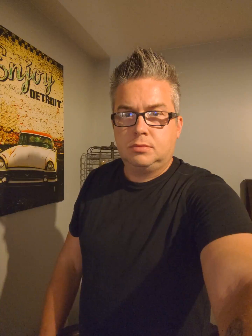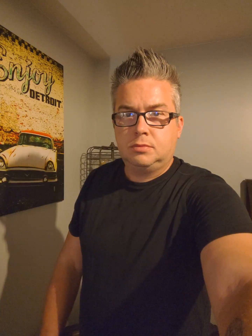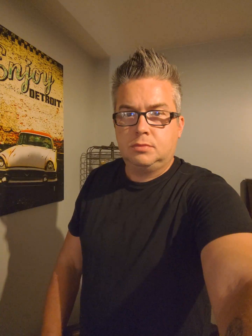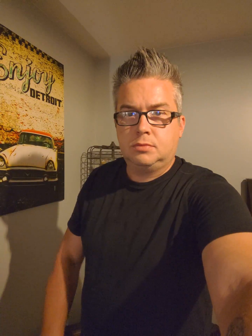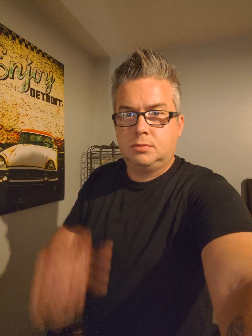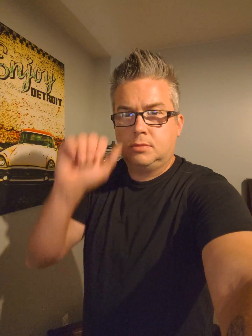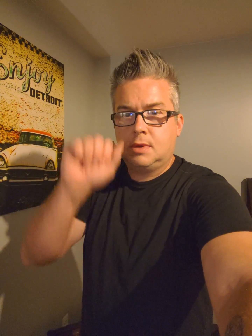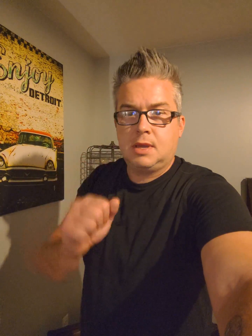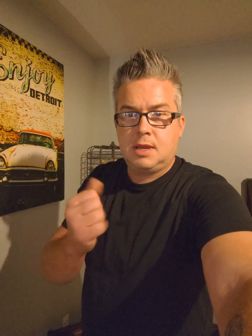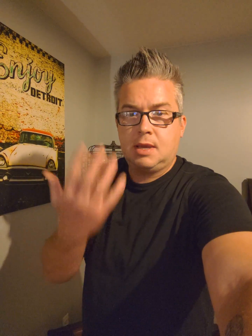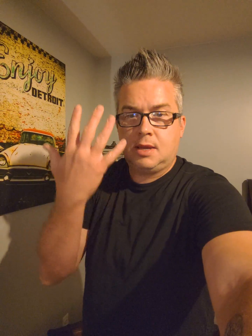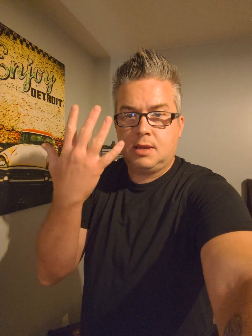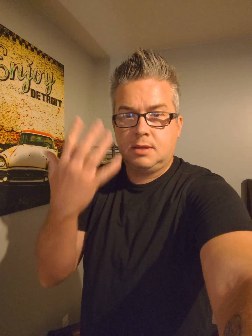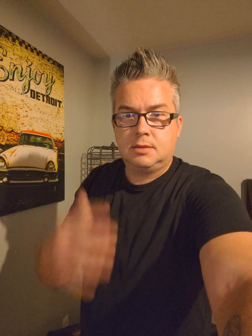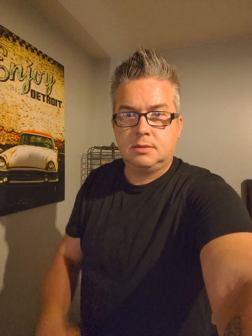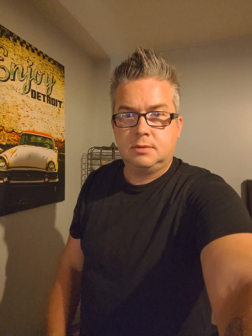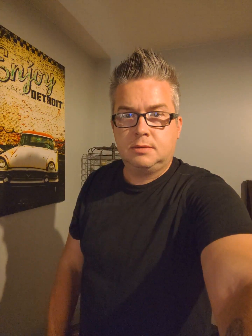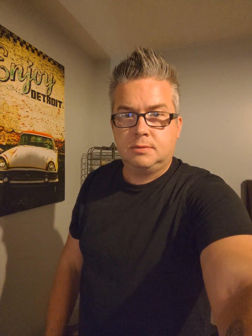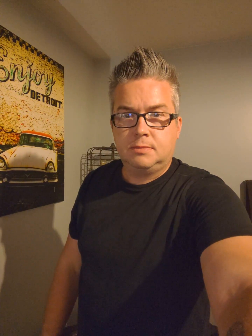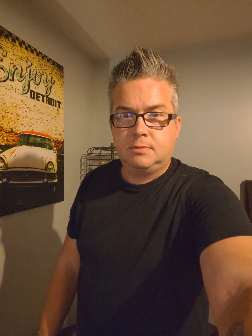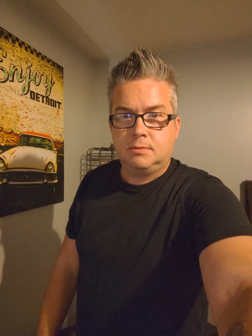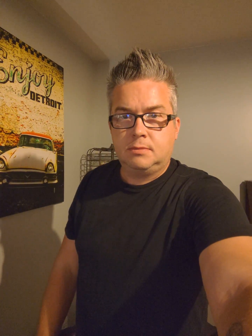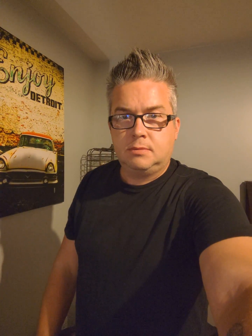gloves